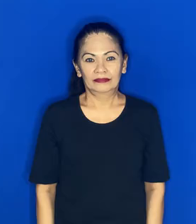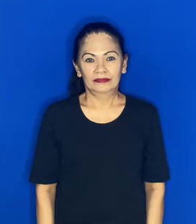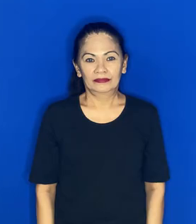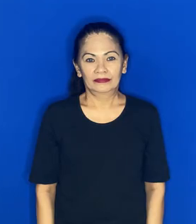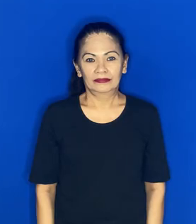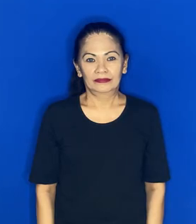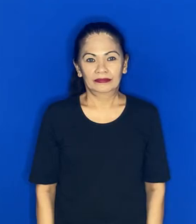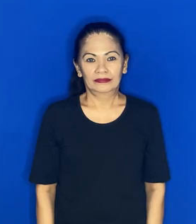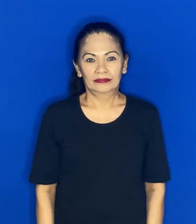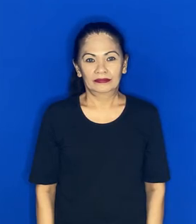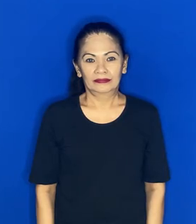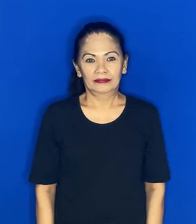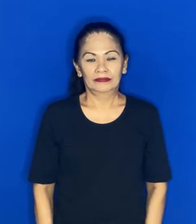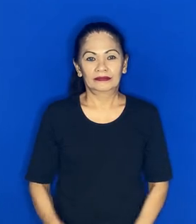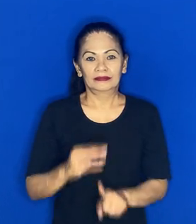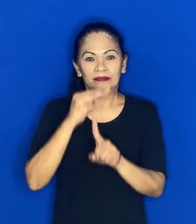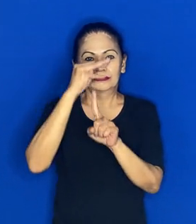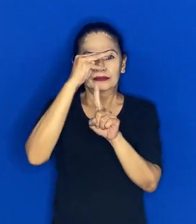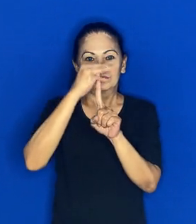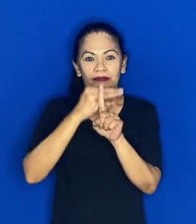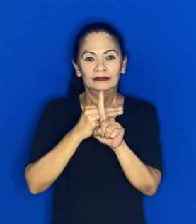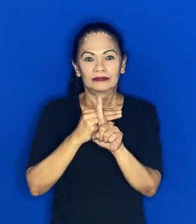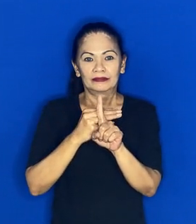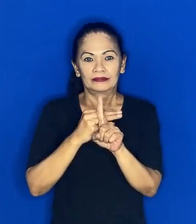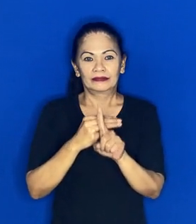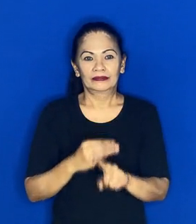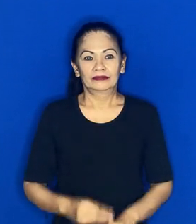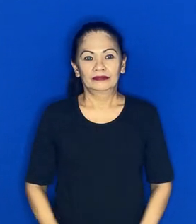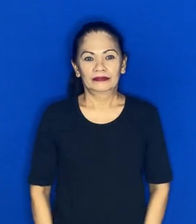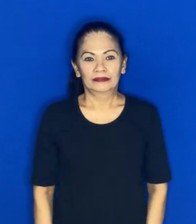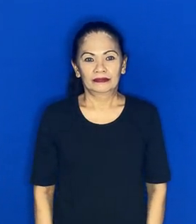march